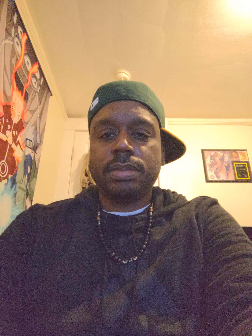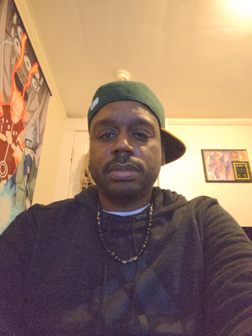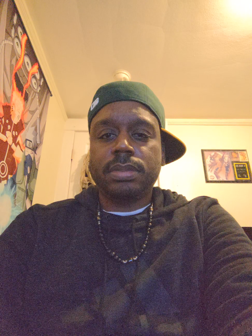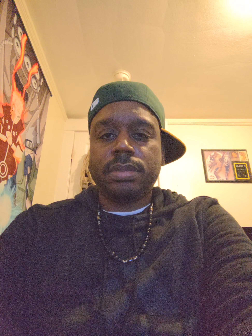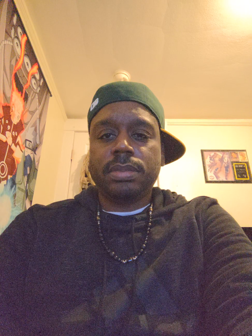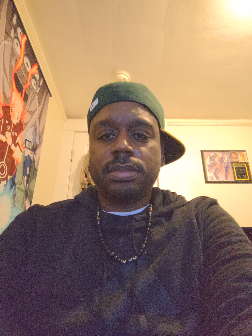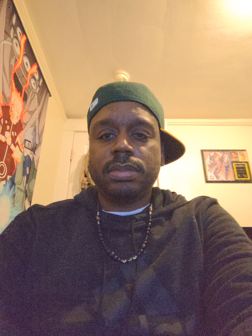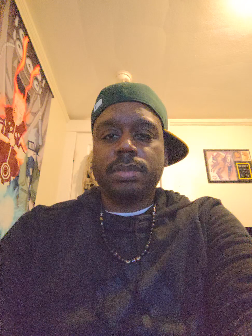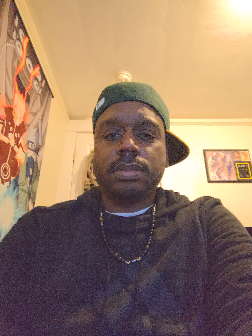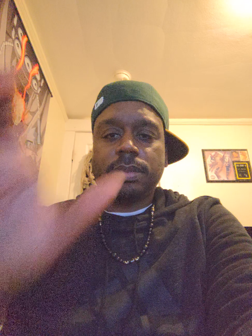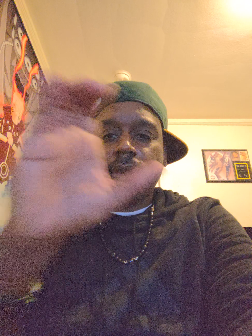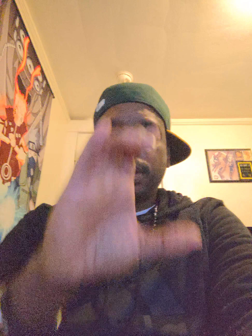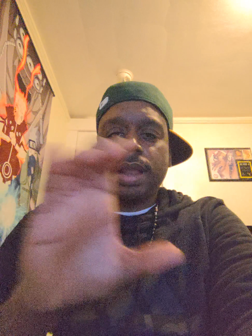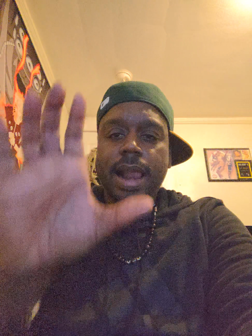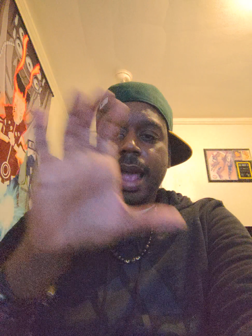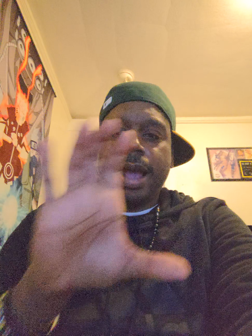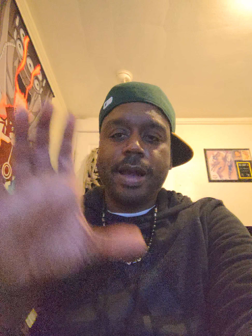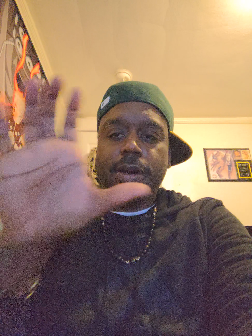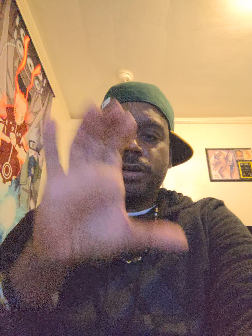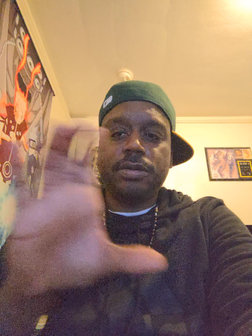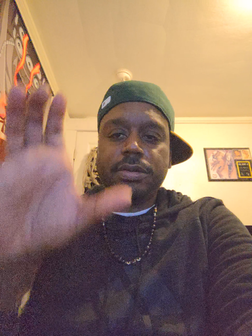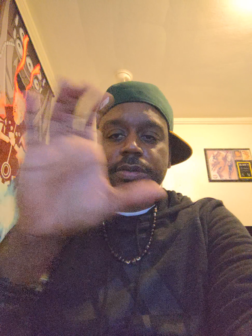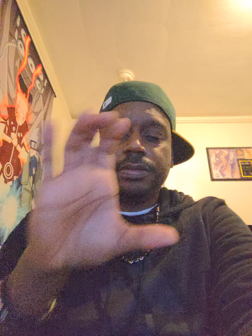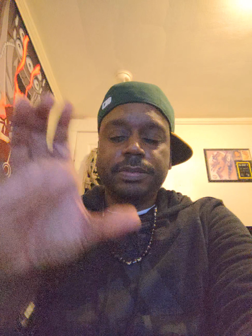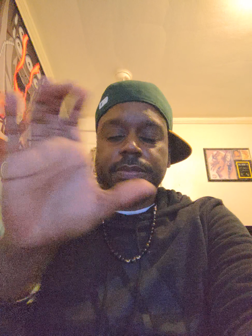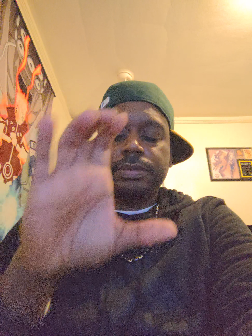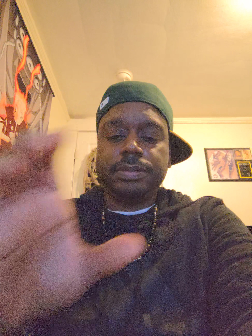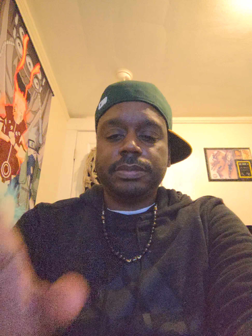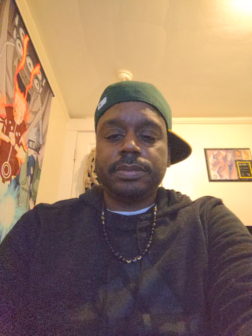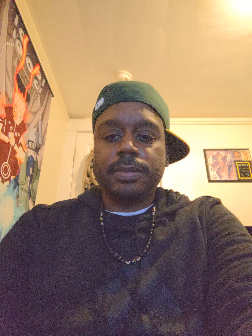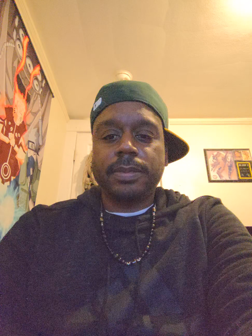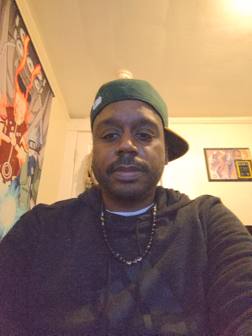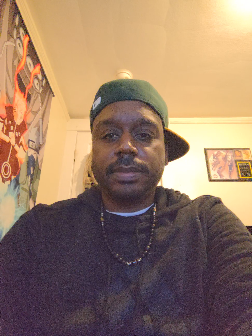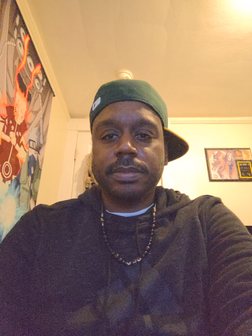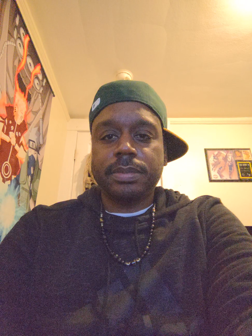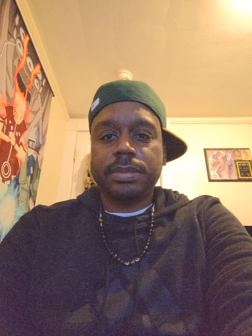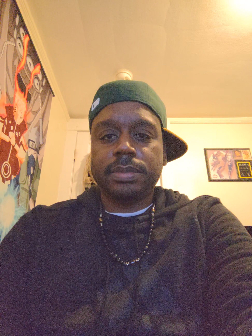cloud